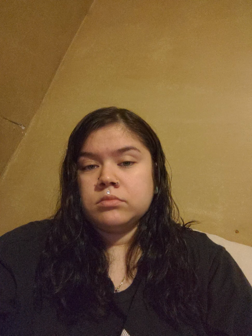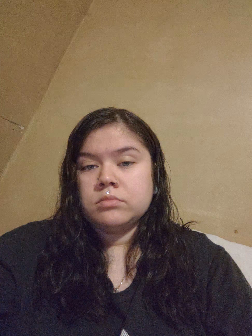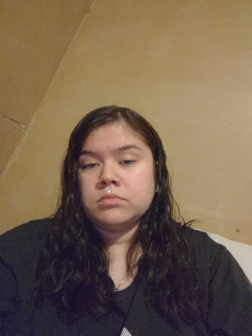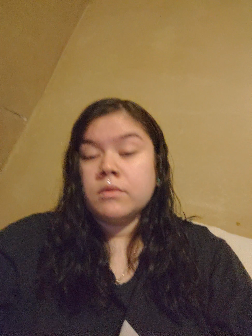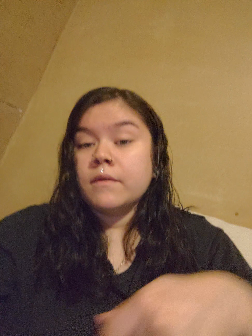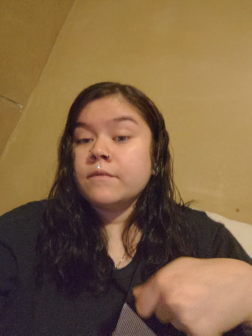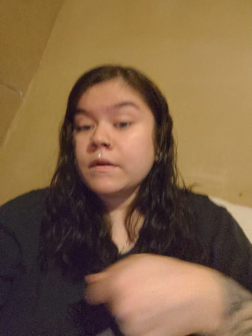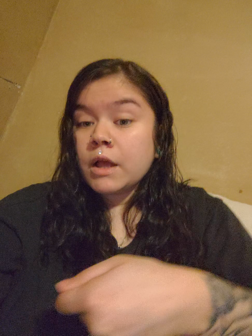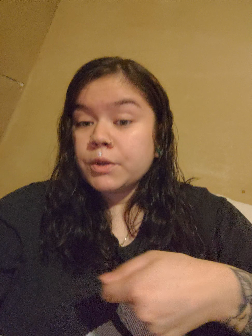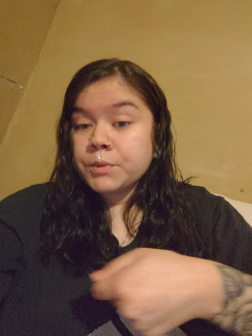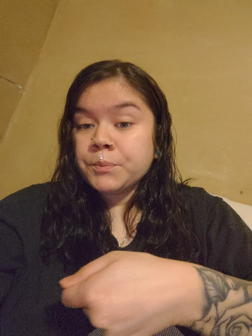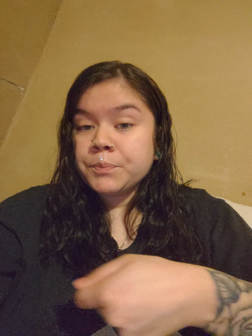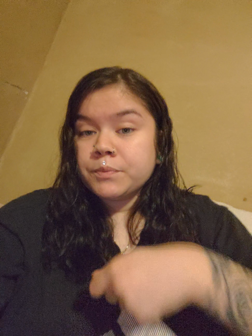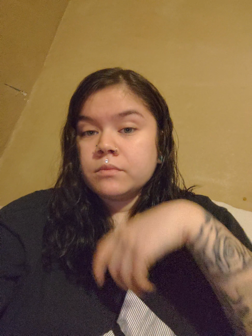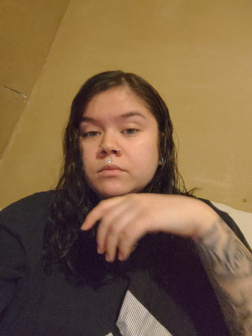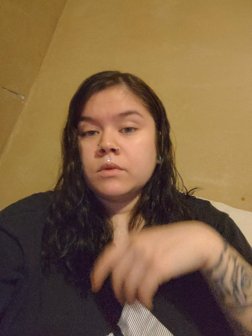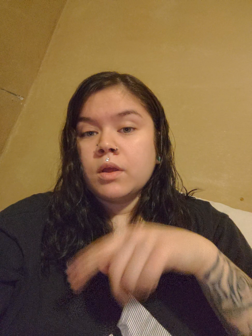vacuum